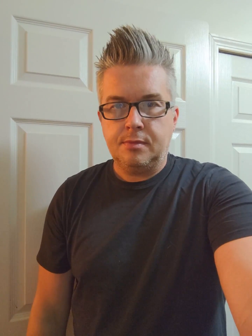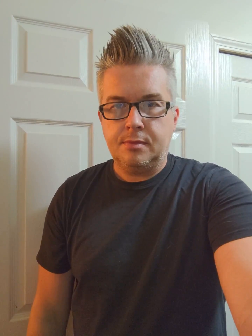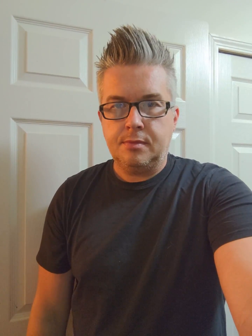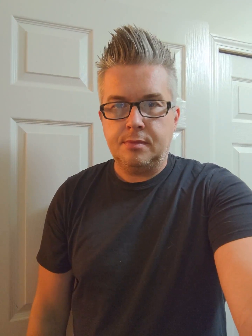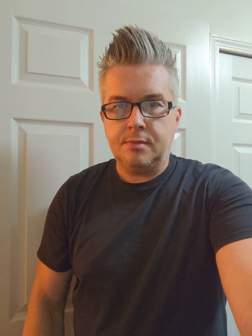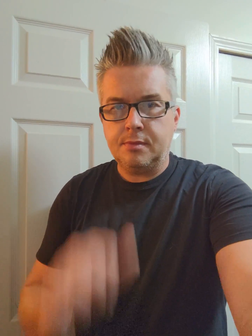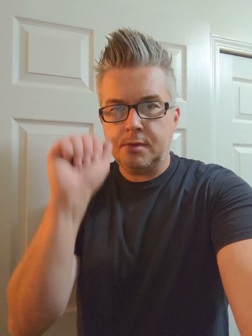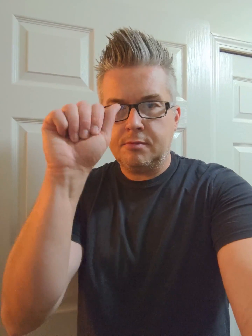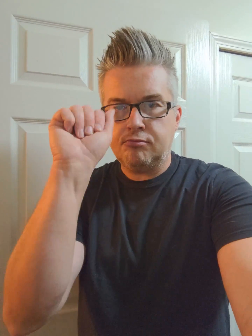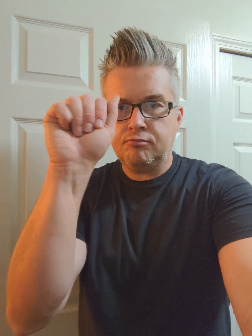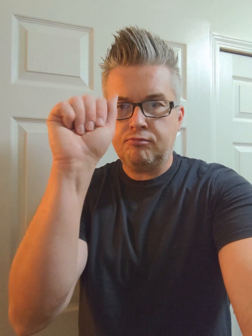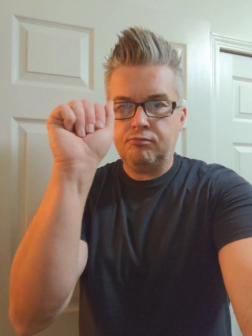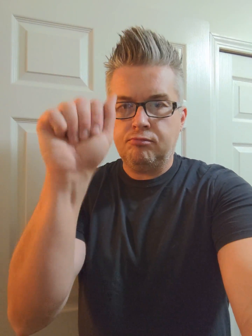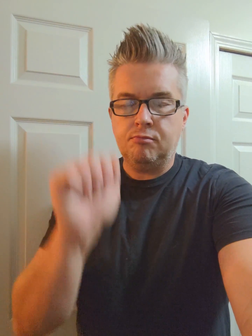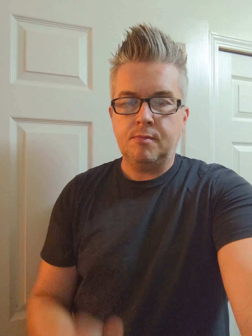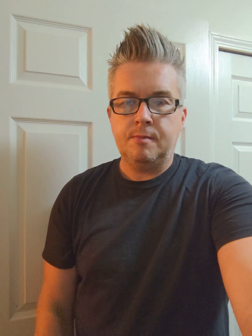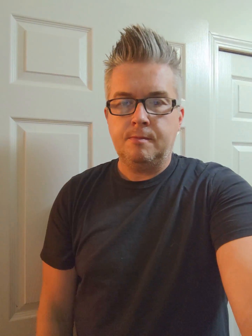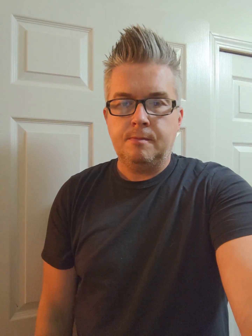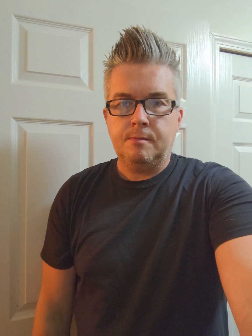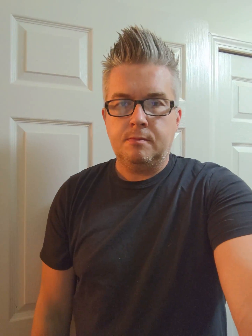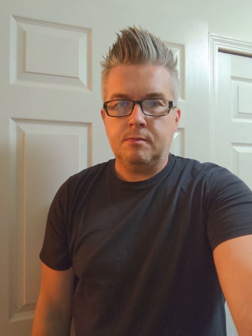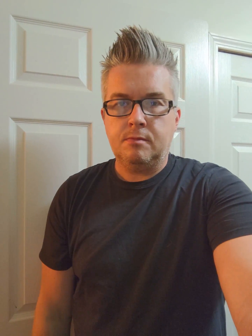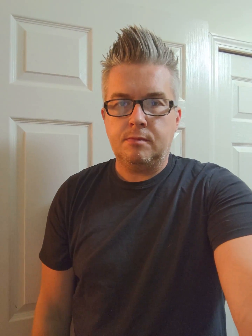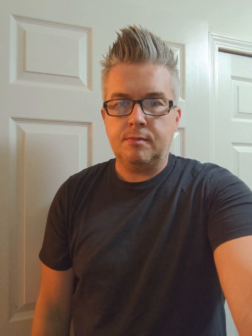knock